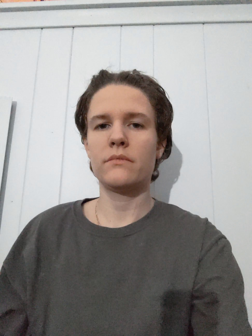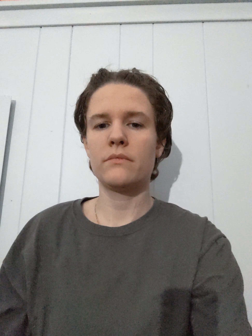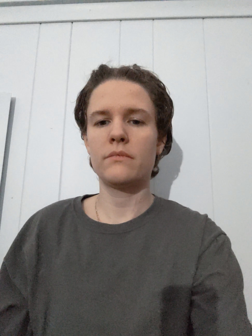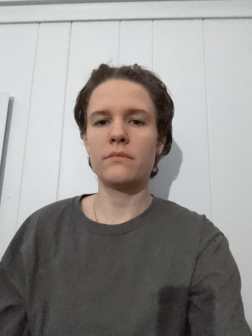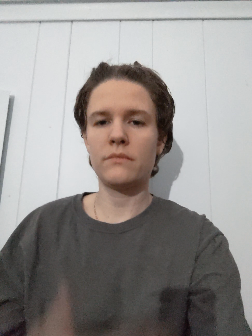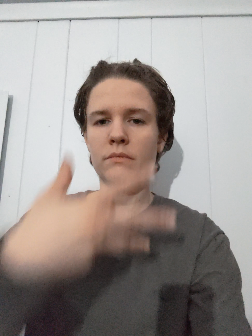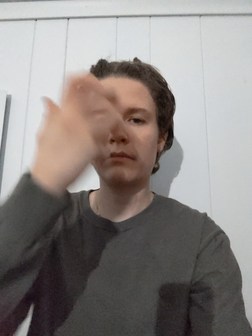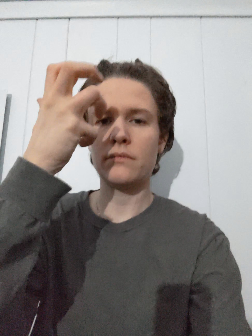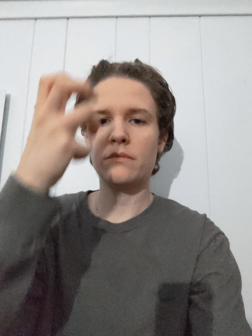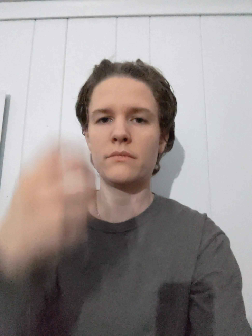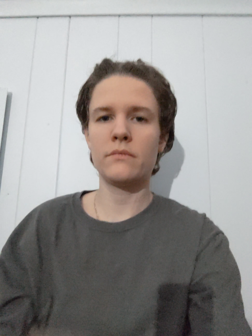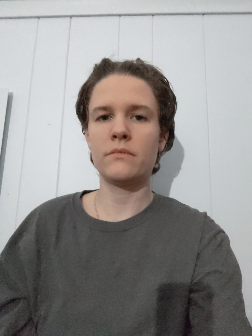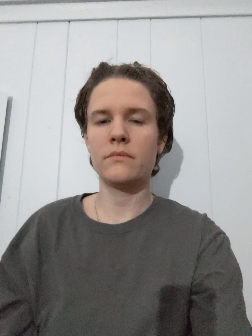mad